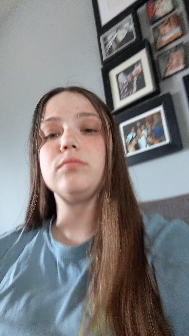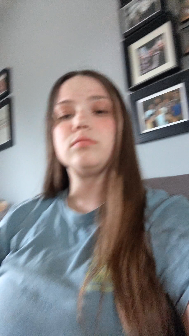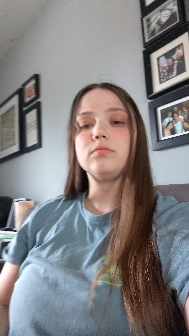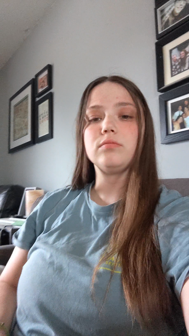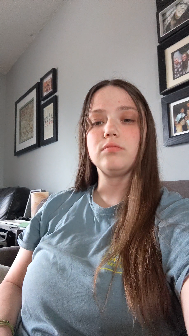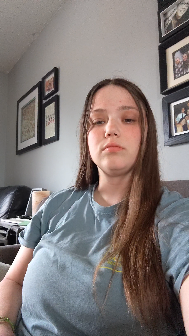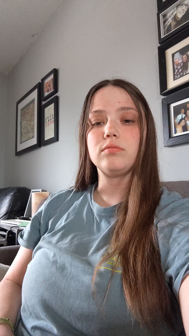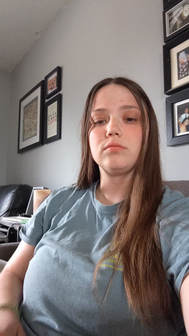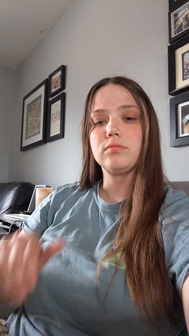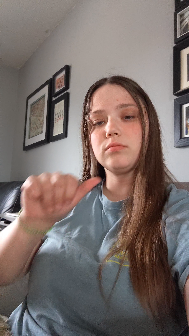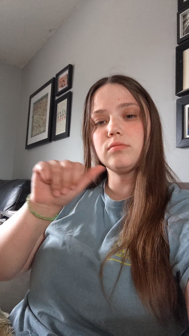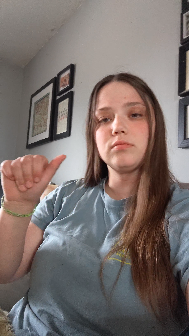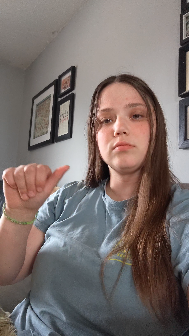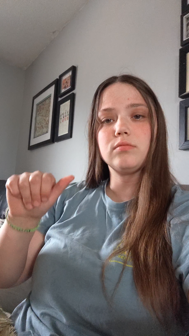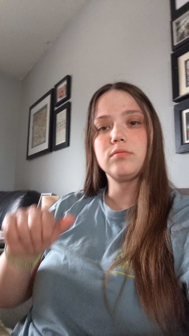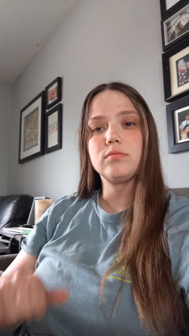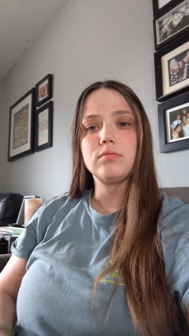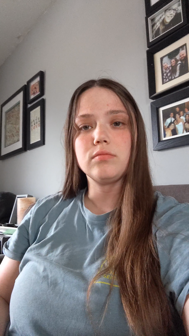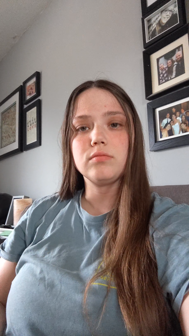a